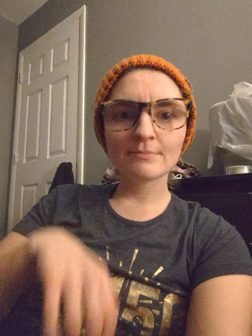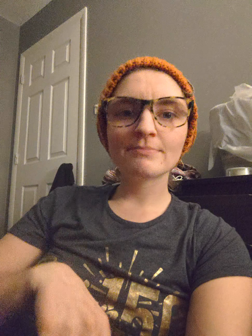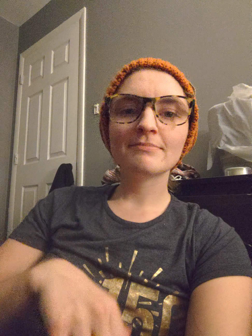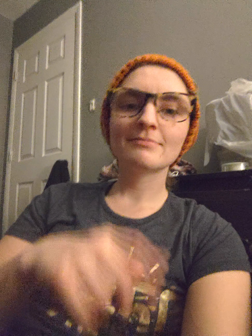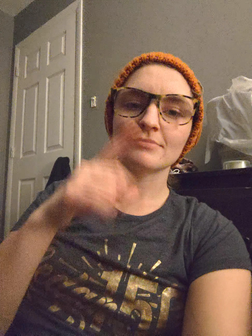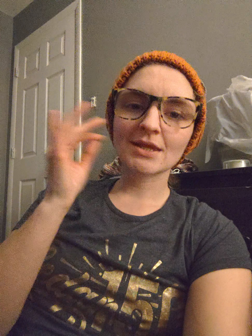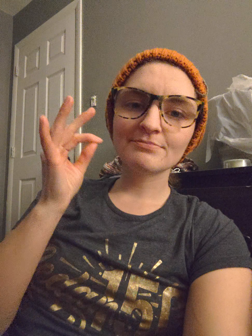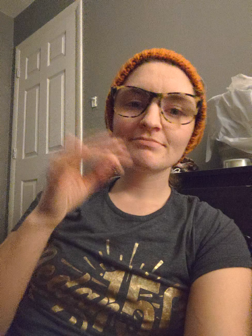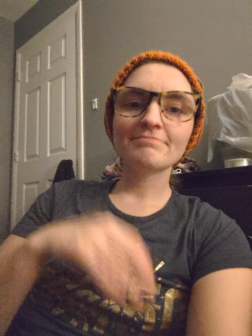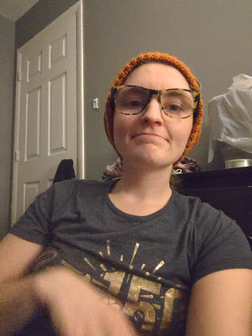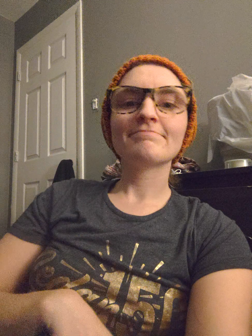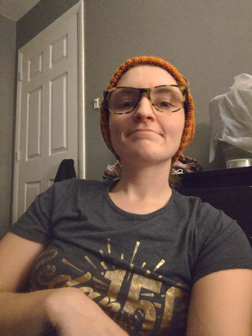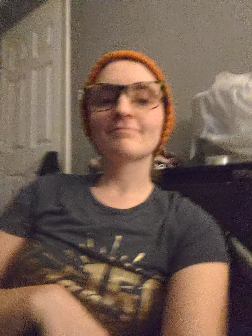cat